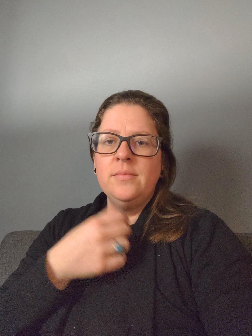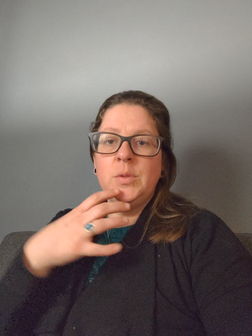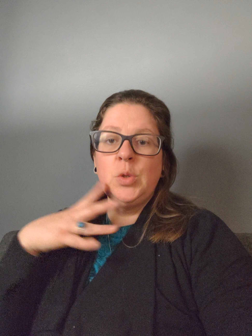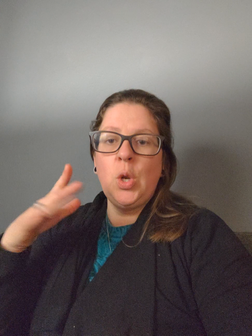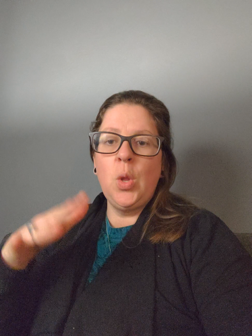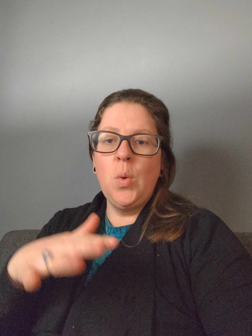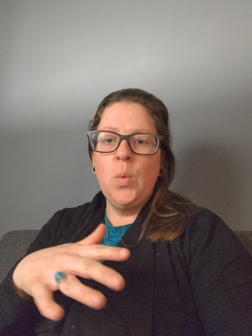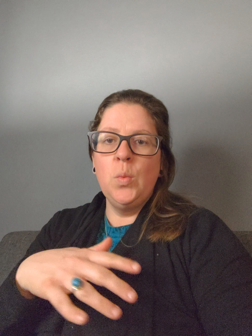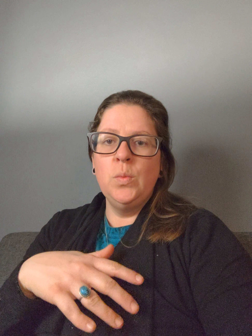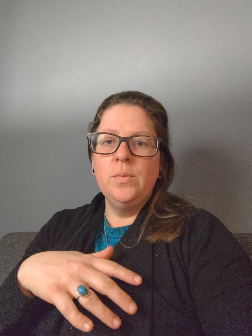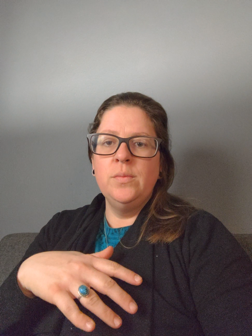snow